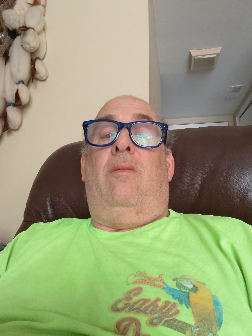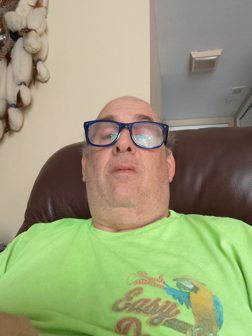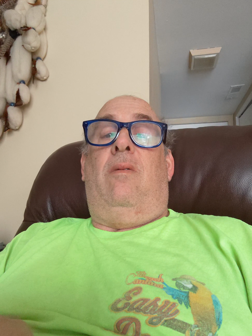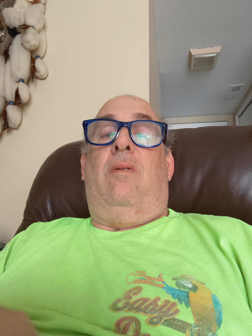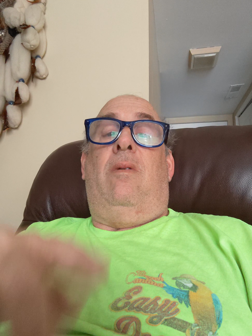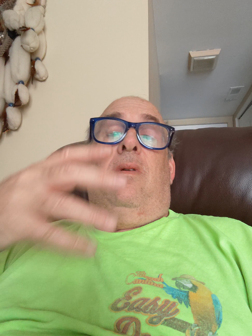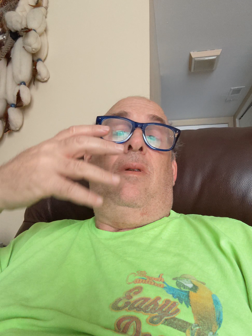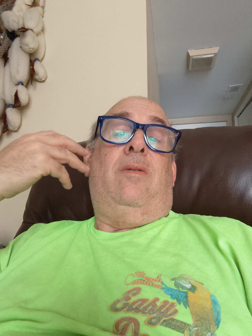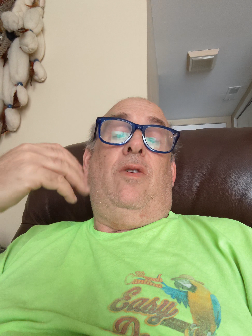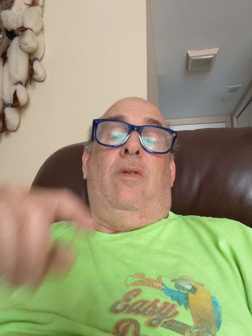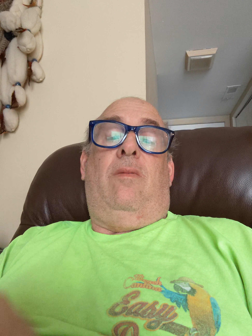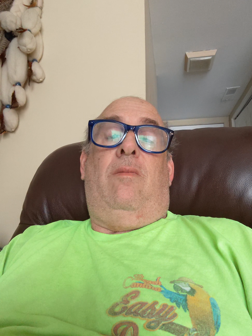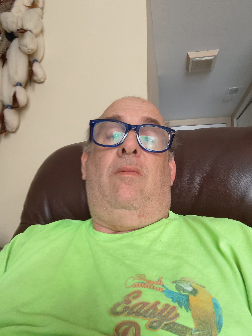tiger